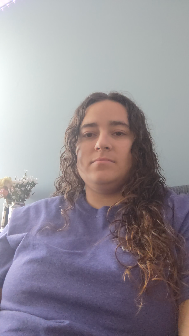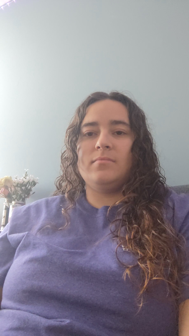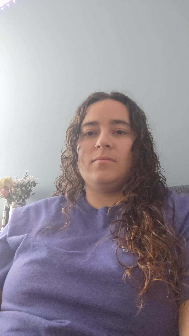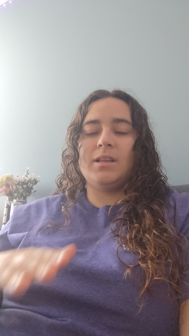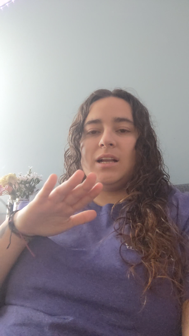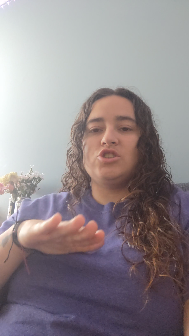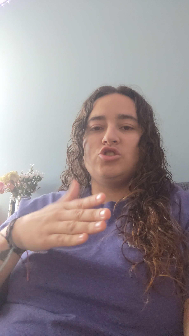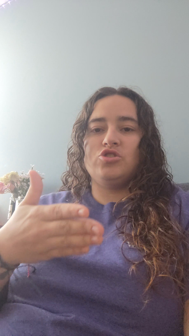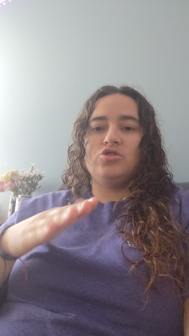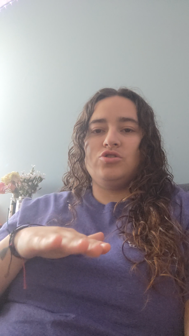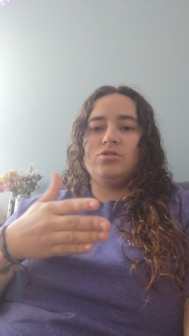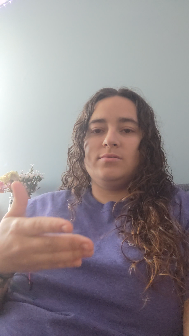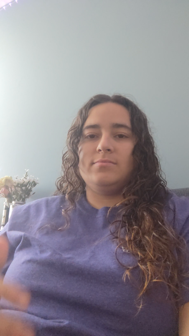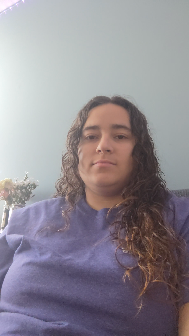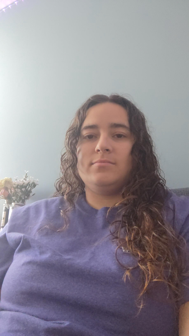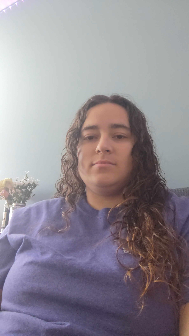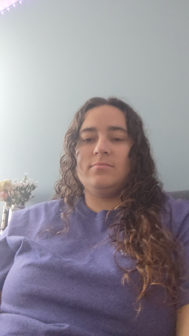kitchen